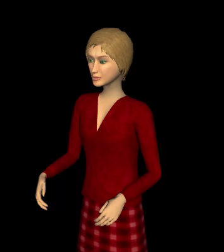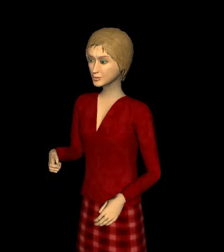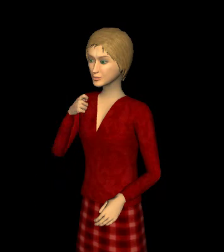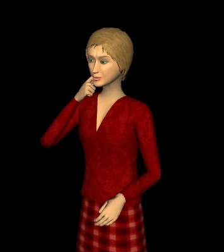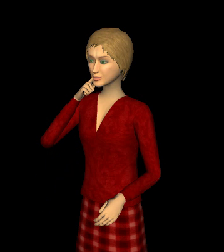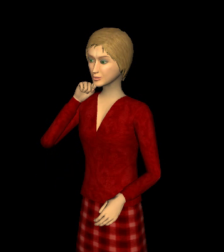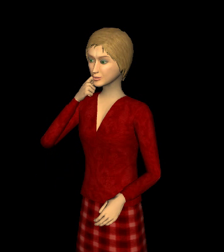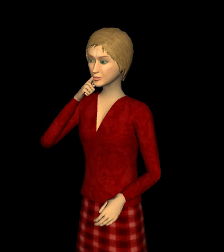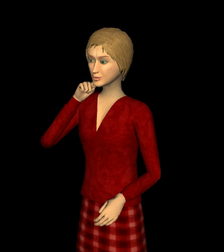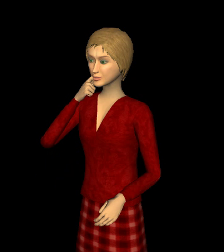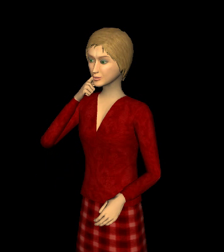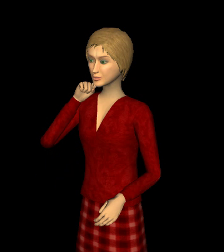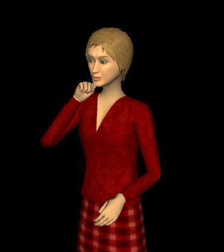طبيب أسنان